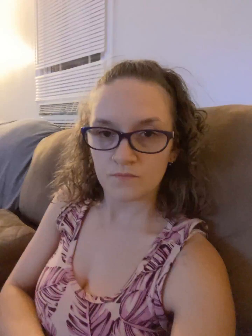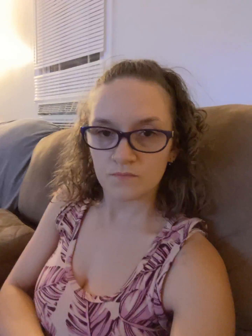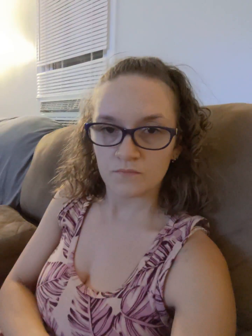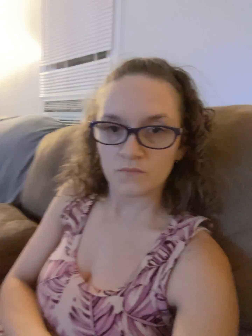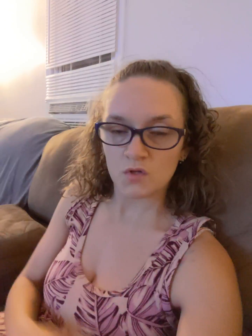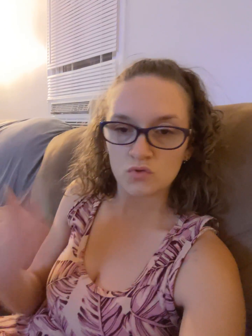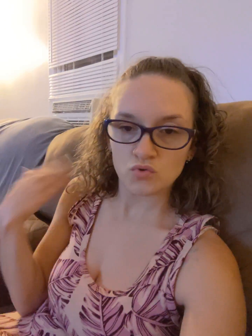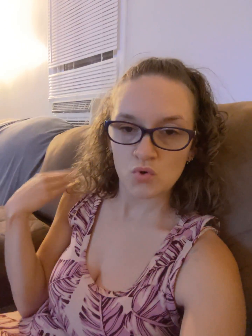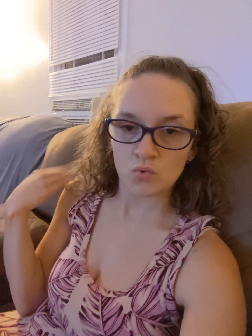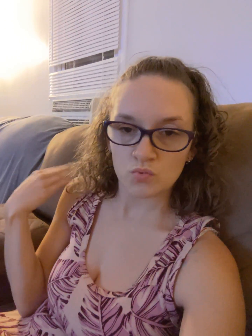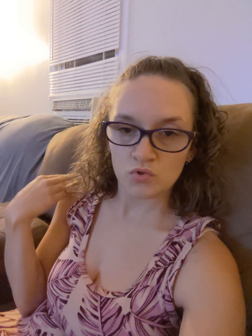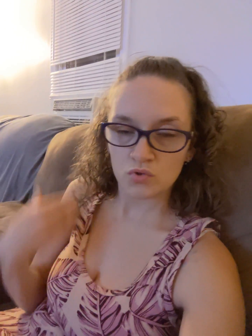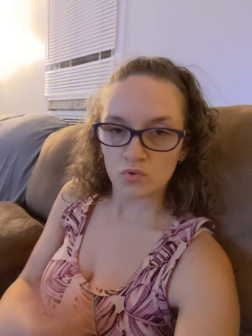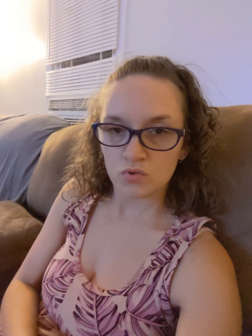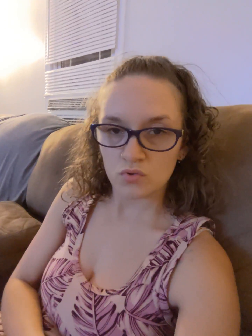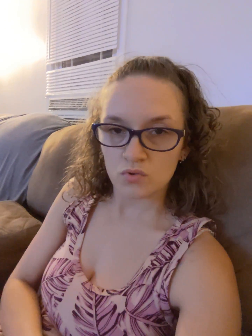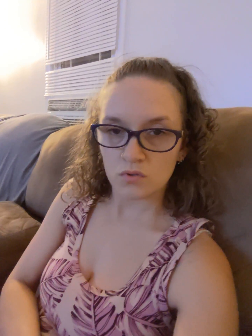shoulder